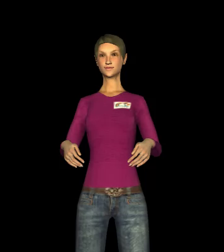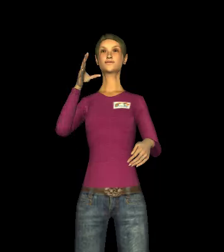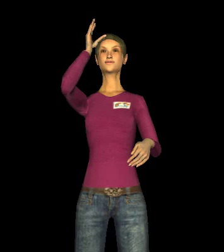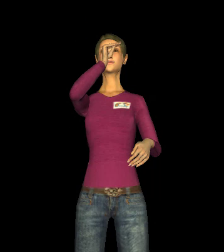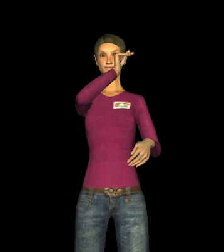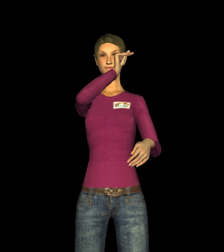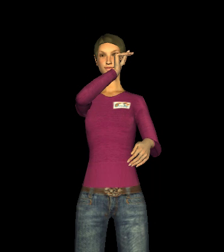ينسى